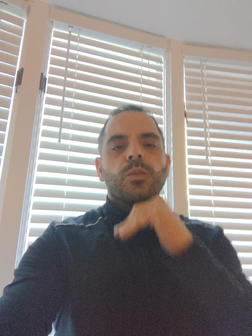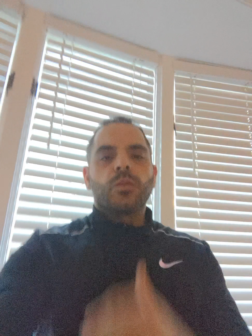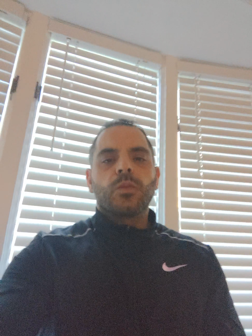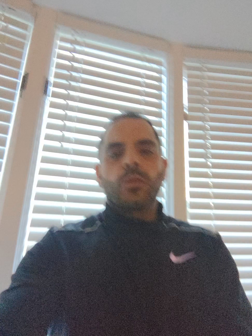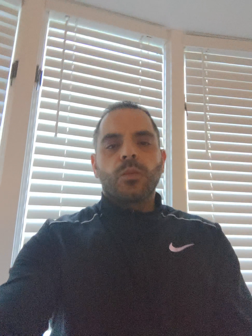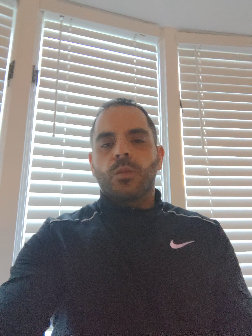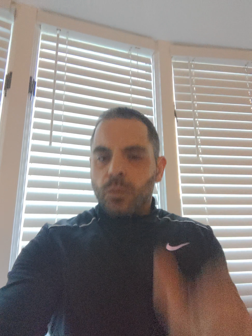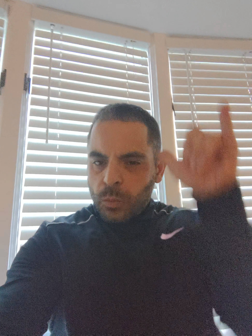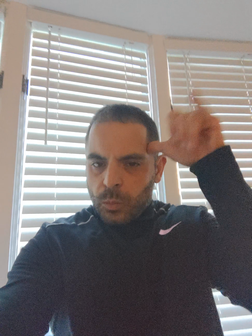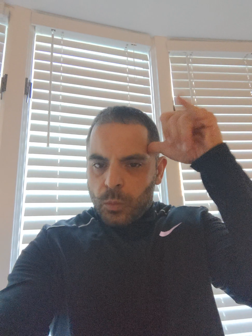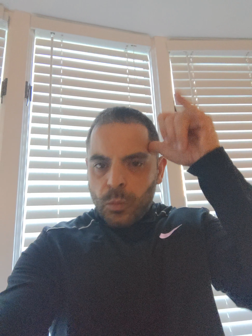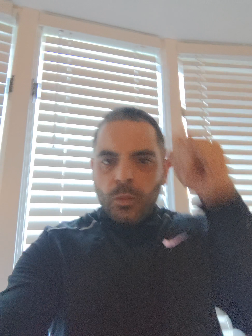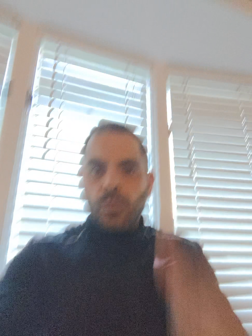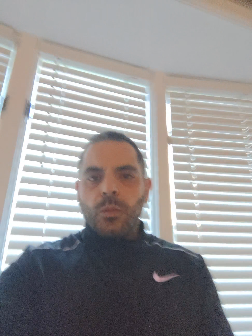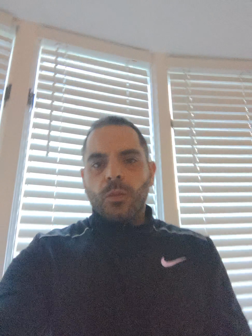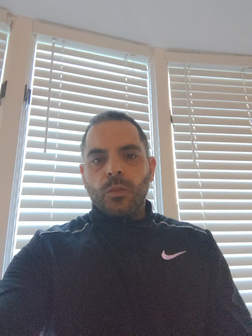cow